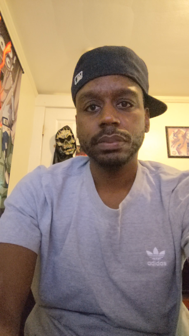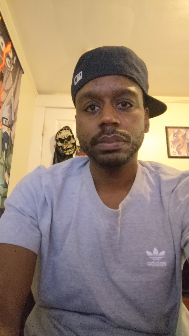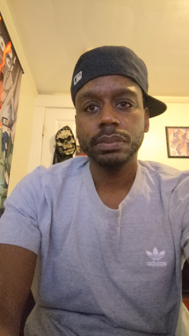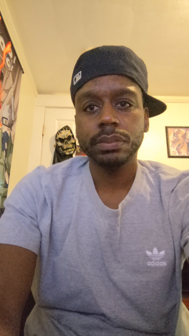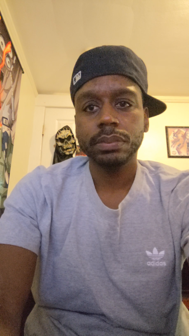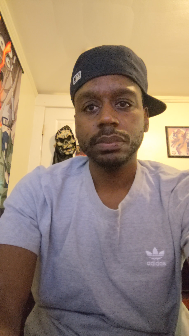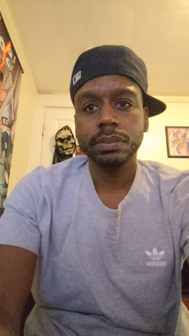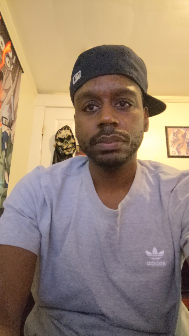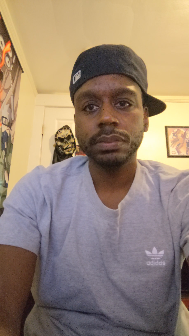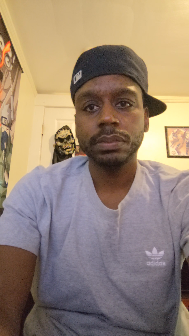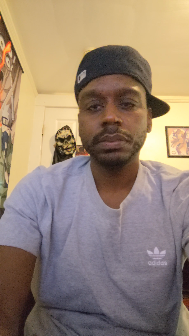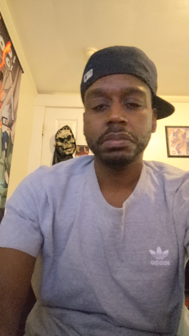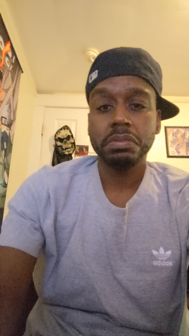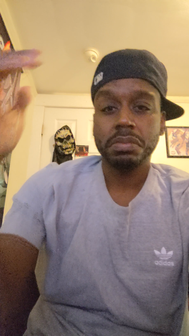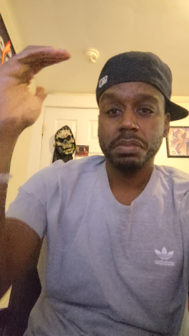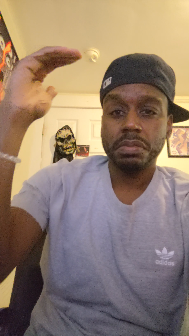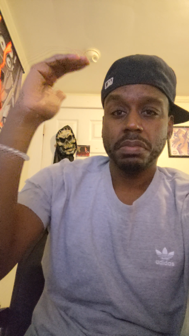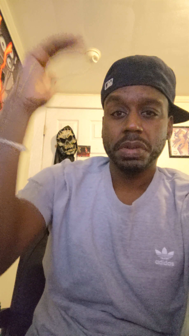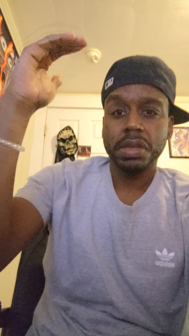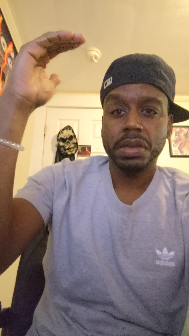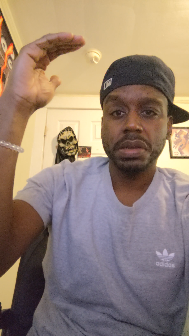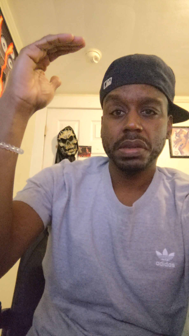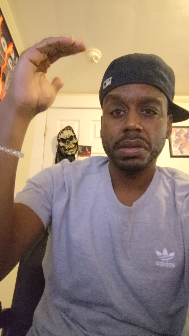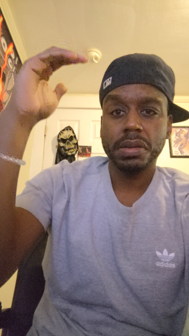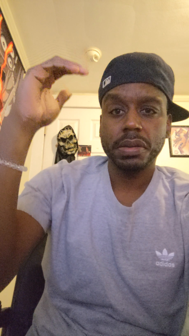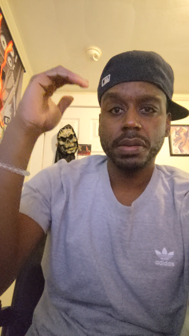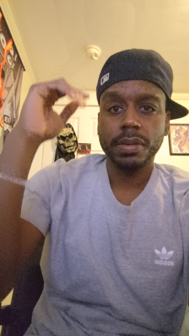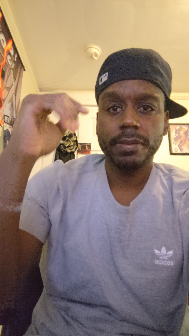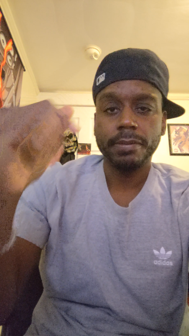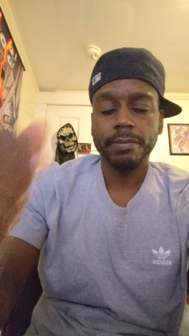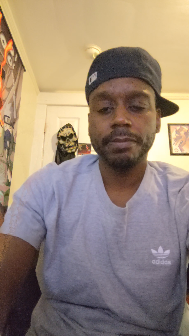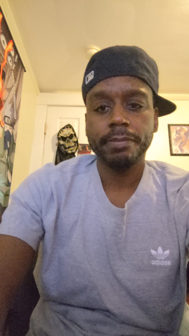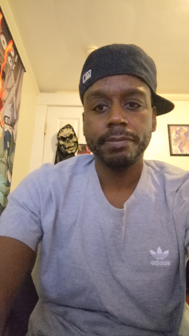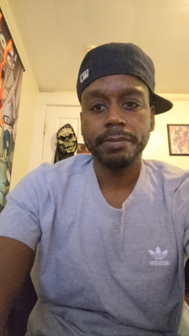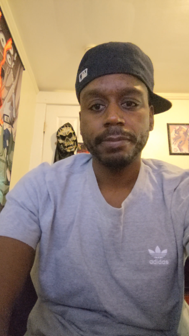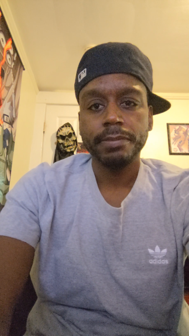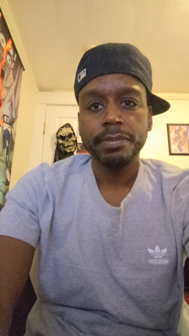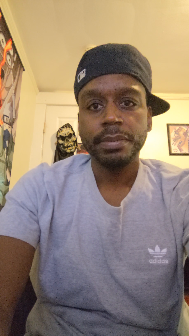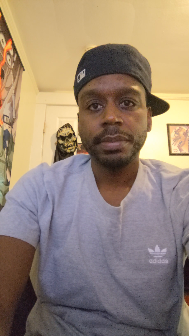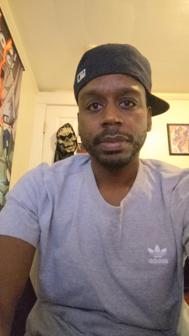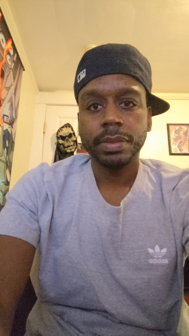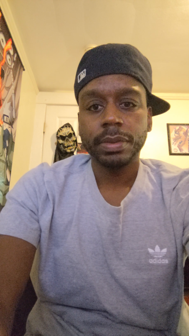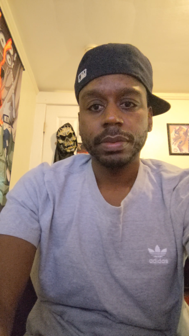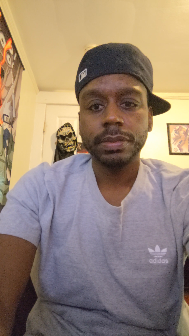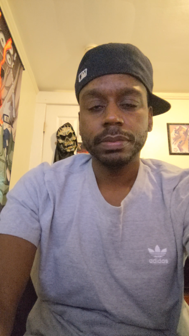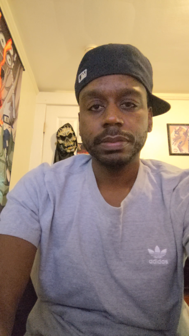big